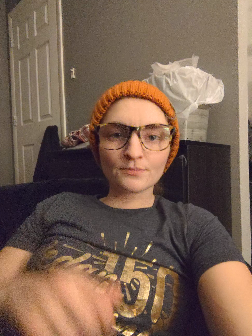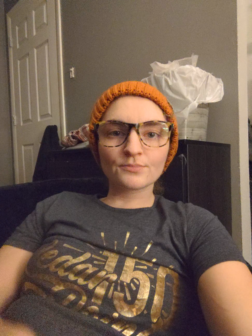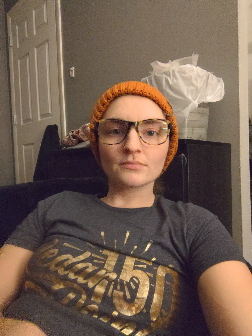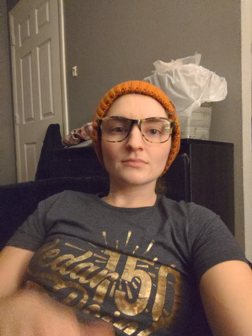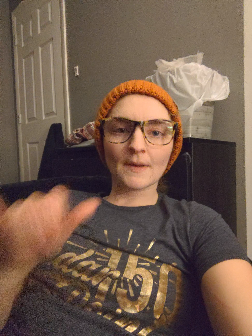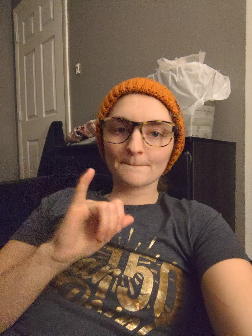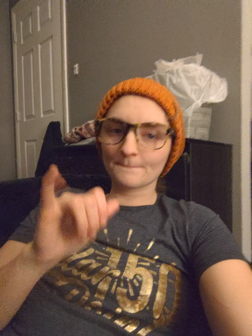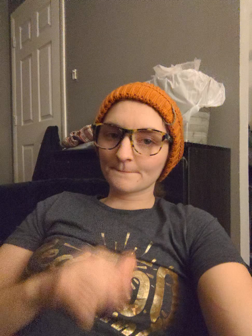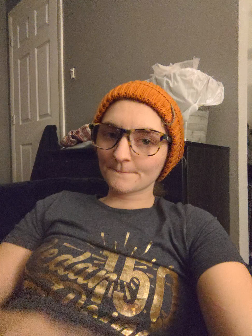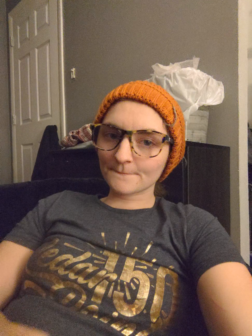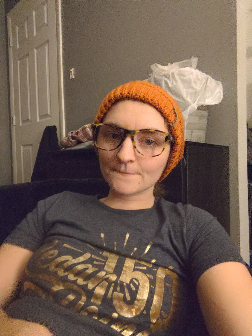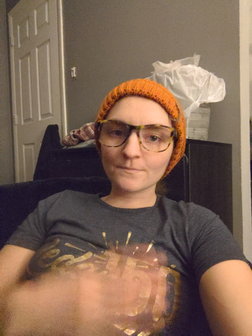same